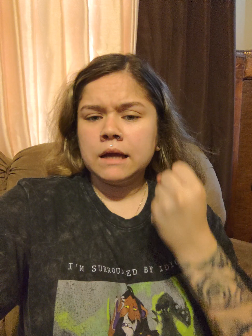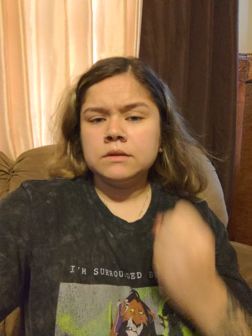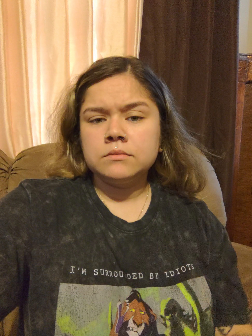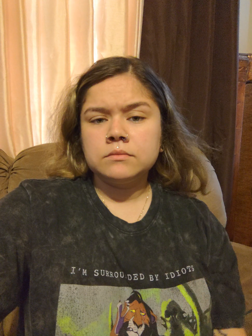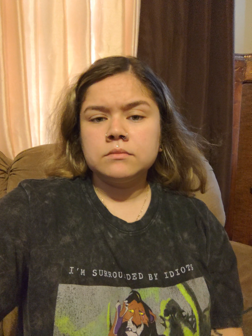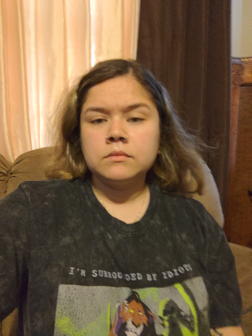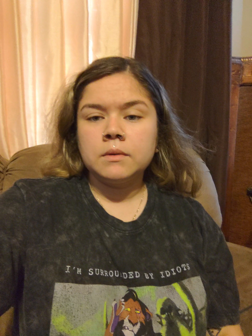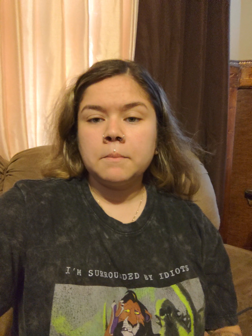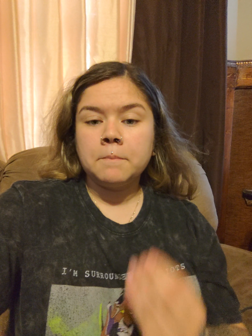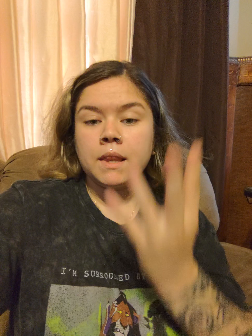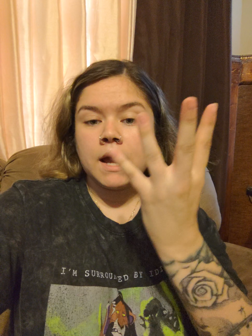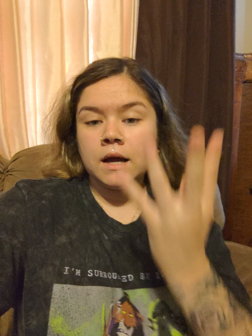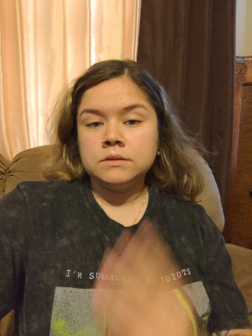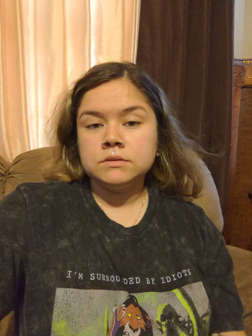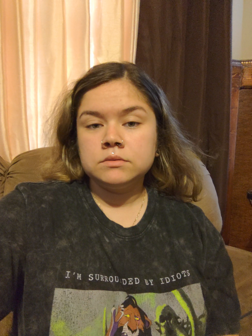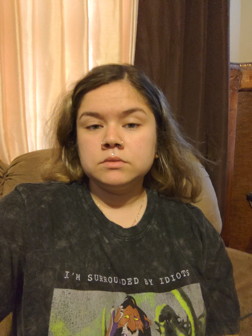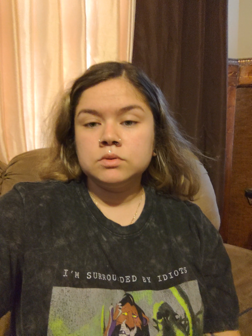plants